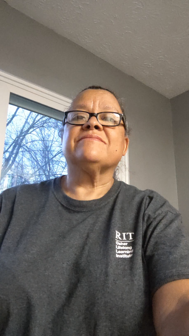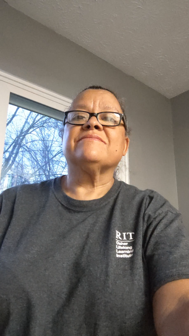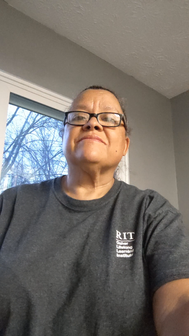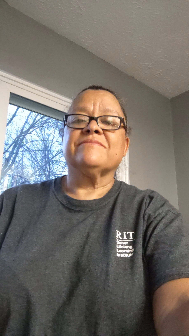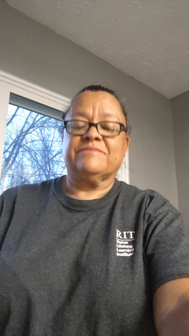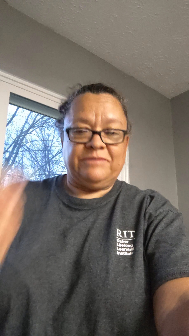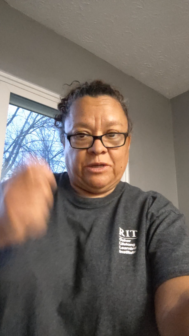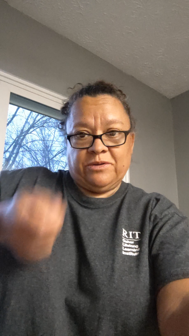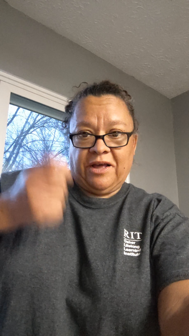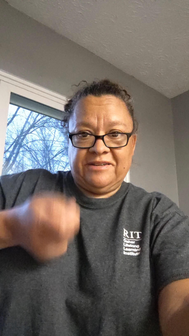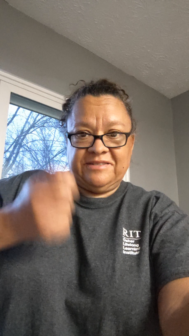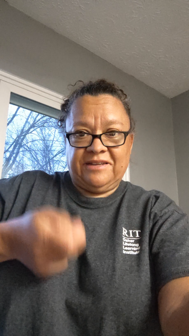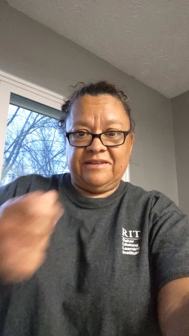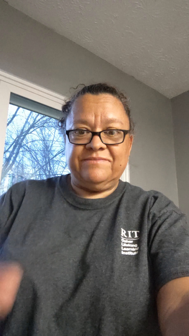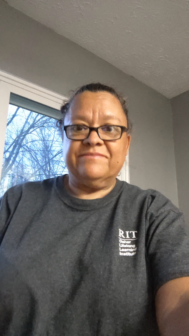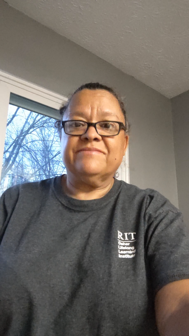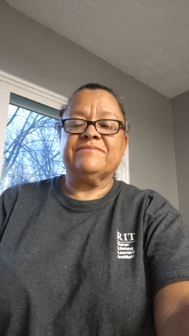cart